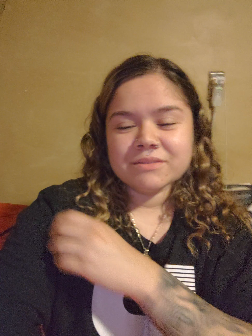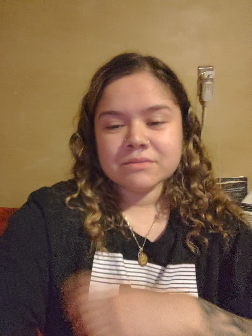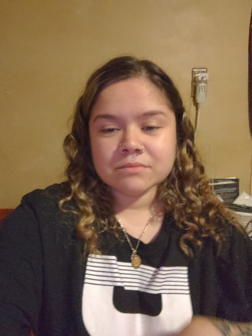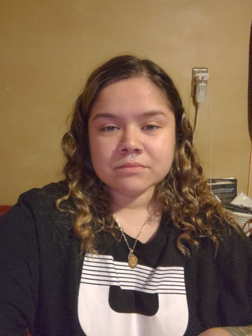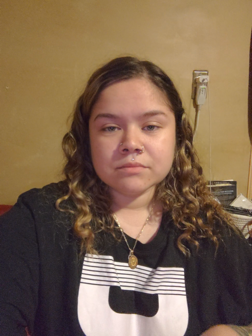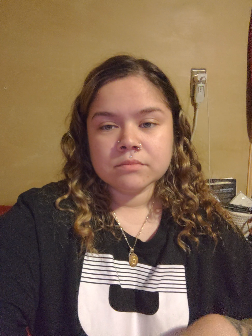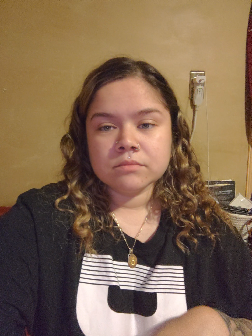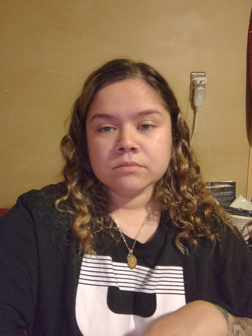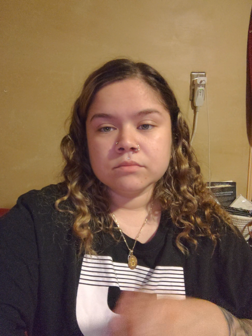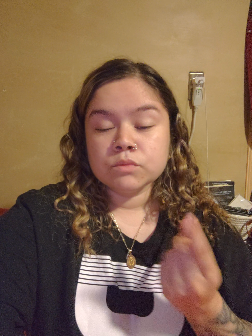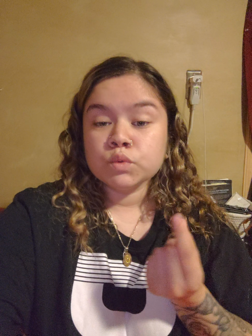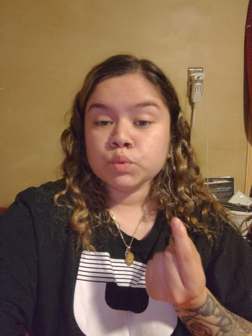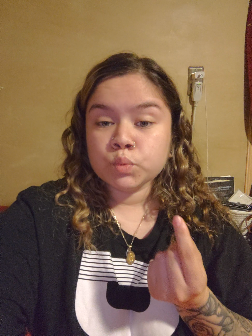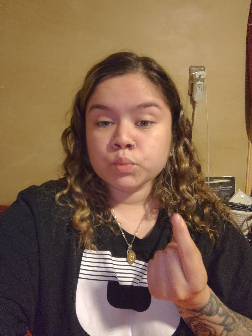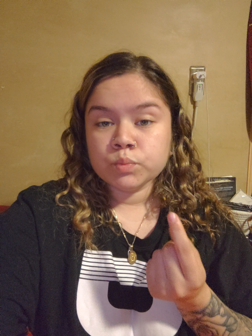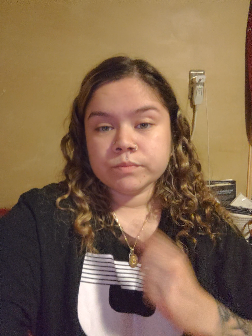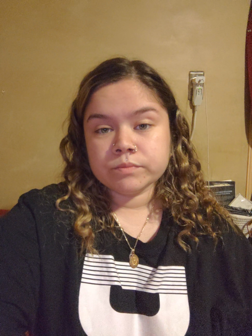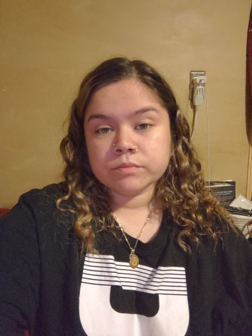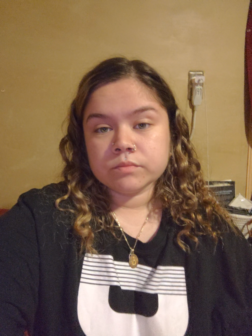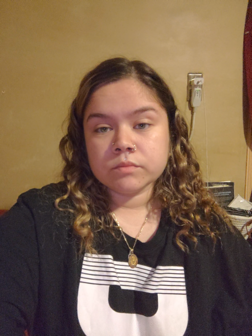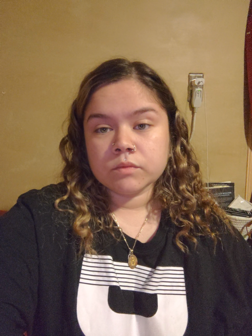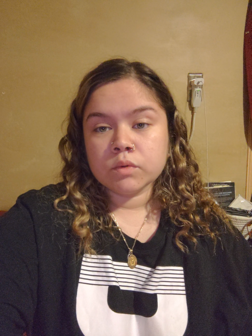do